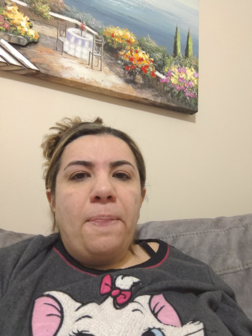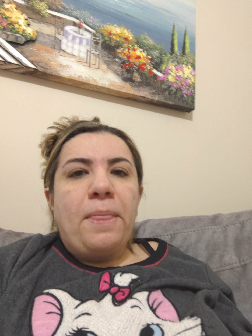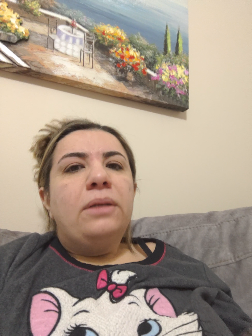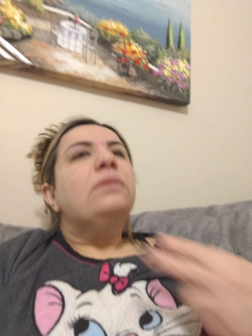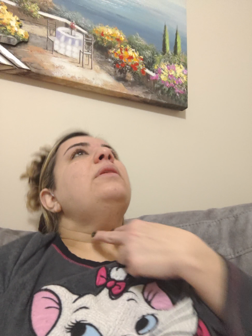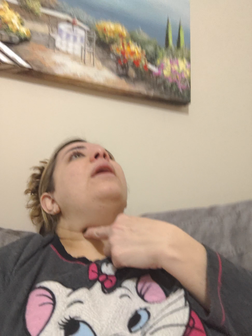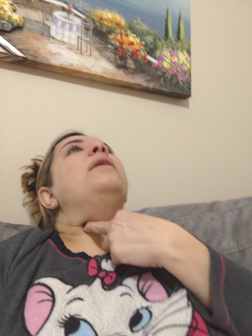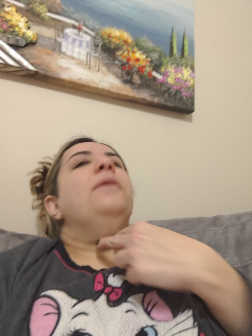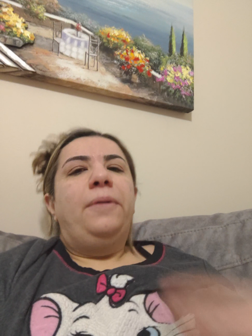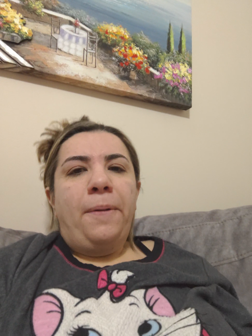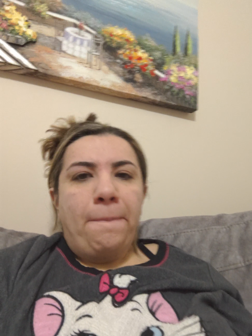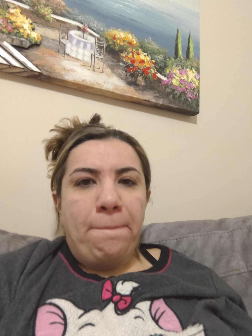stuck